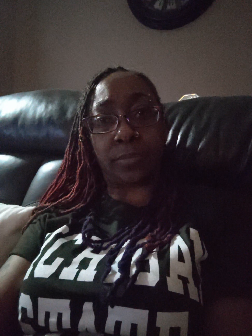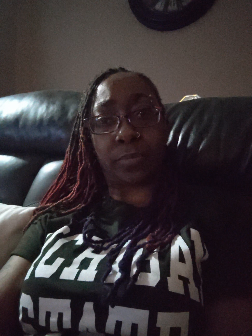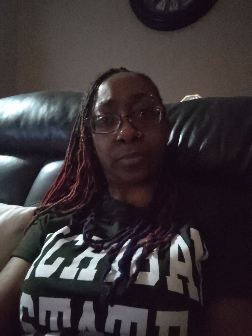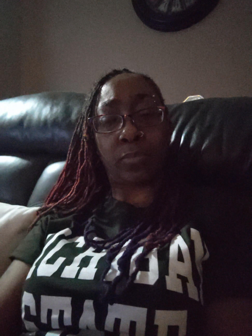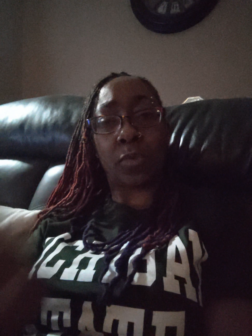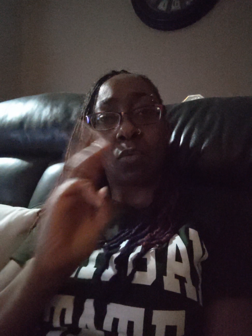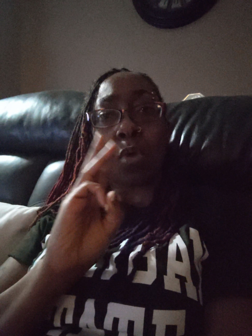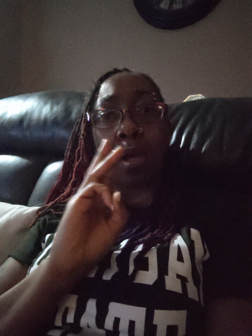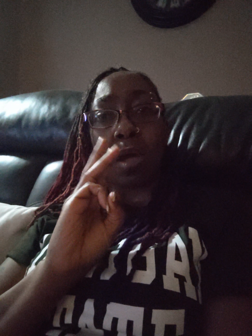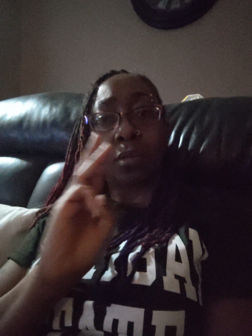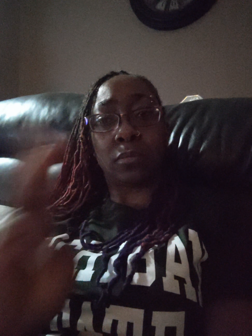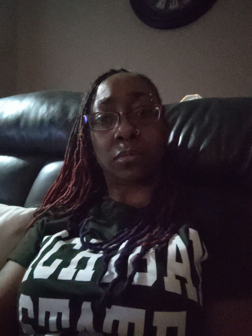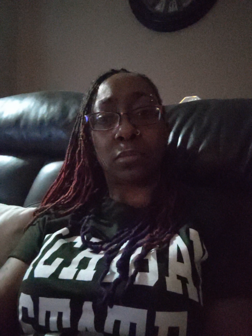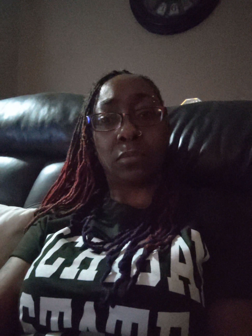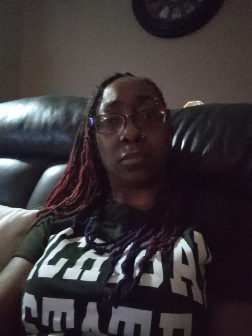water